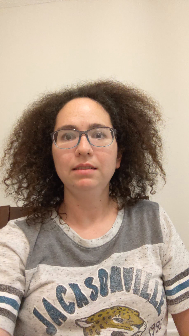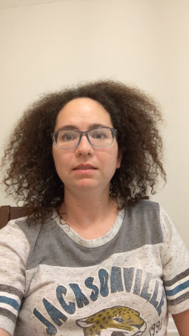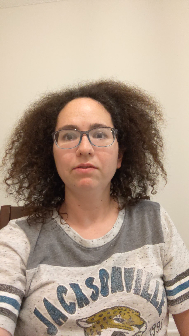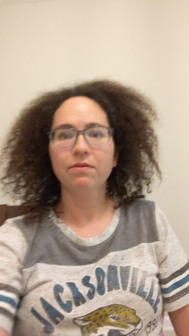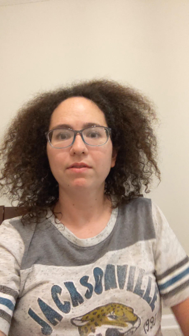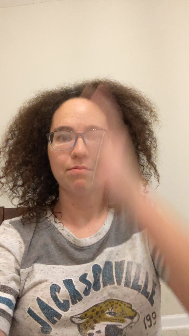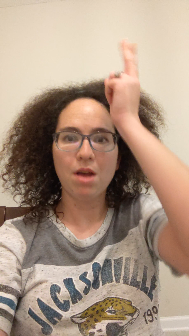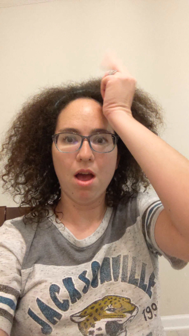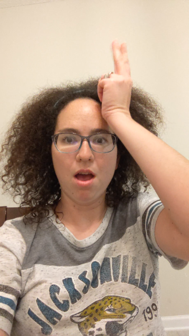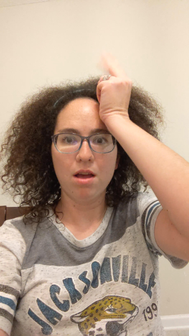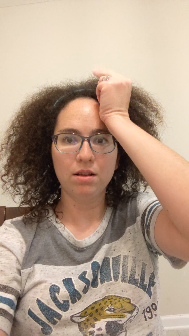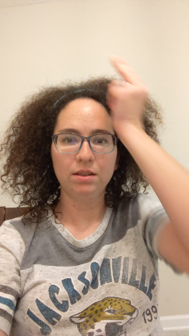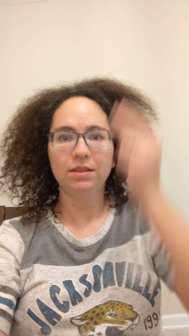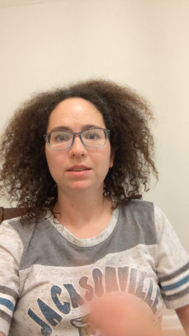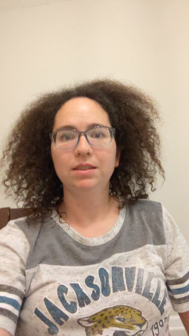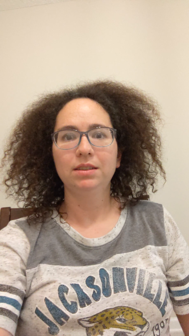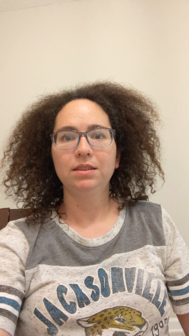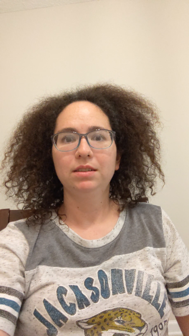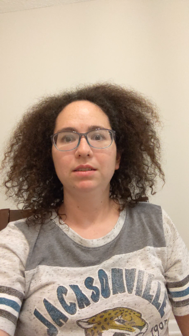rabbit